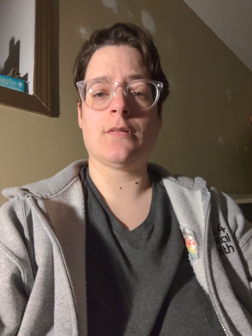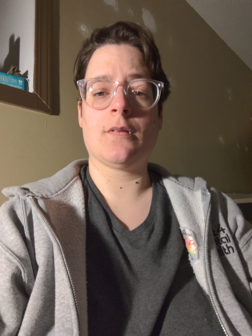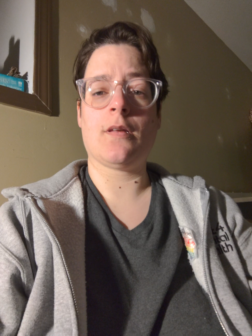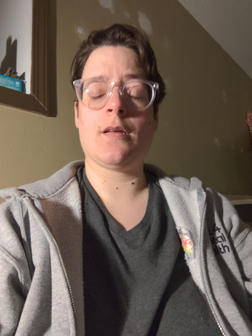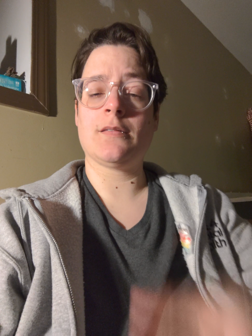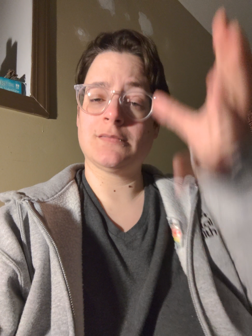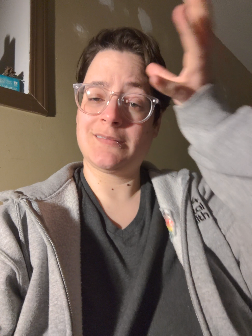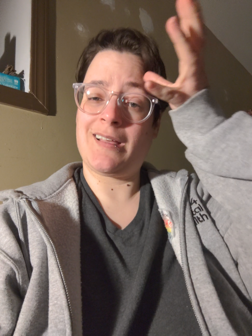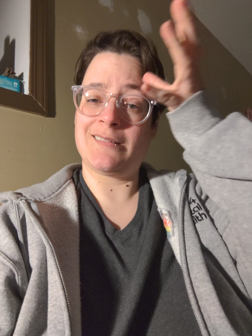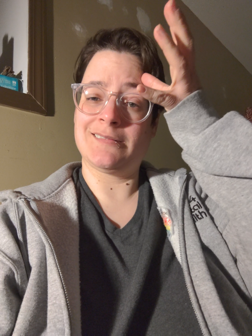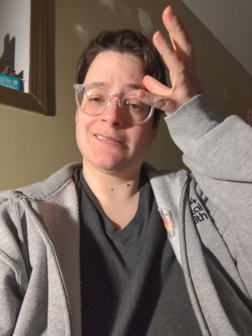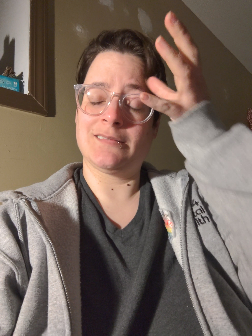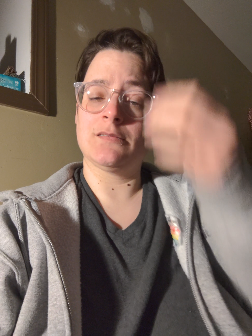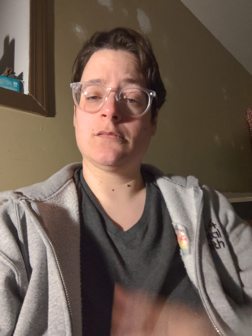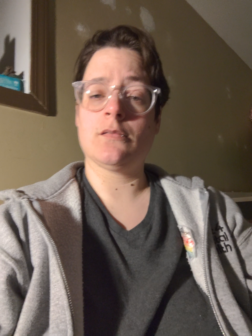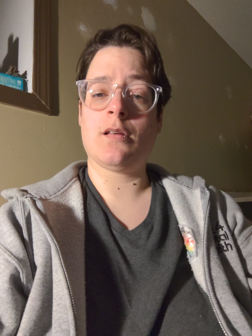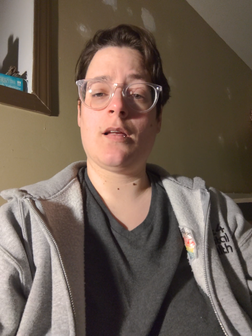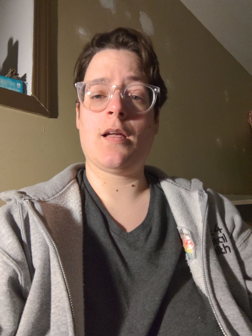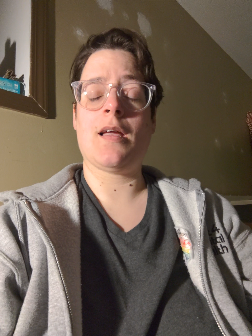dad